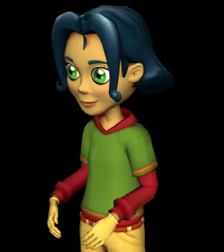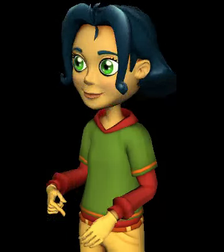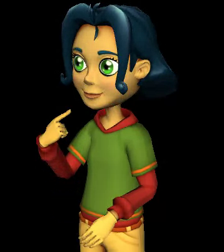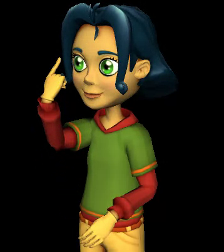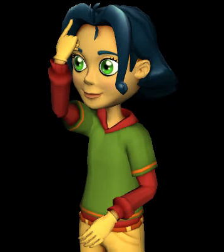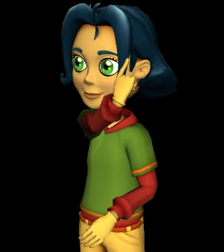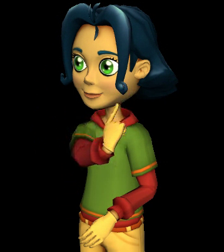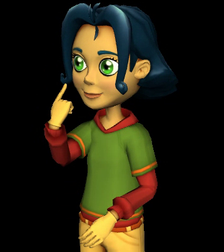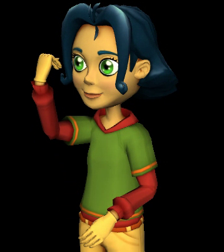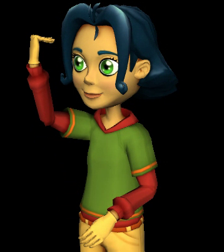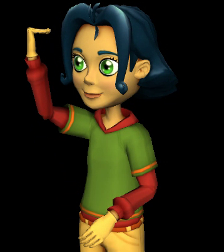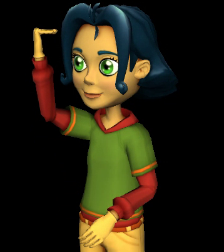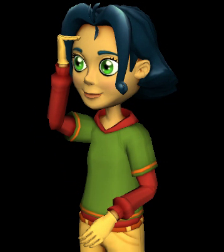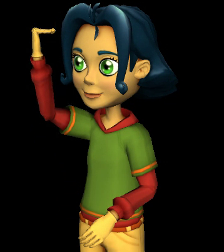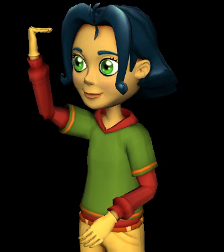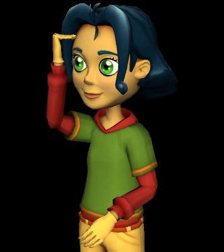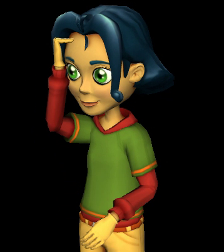رأس